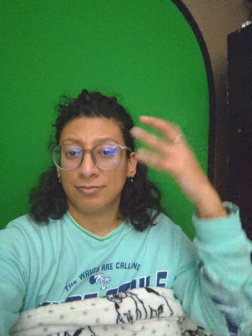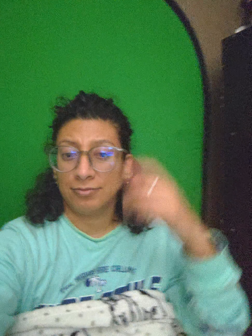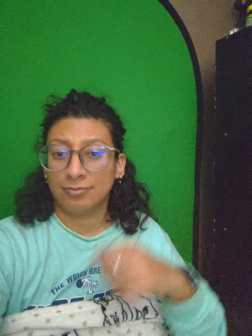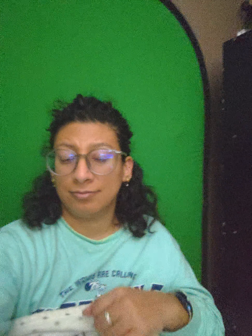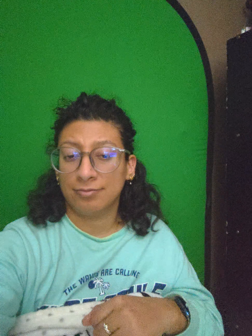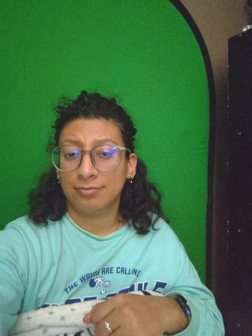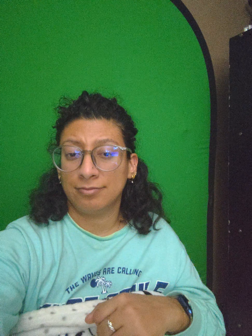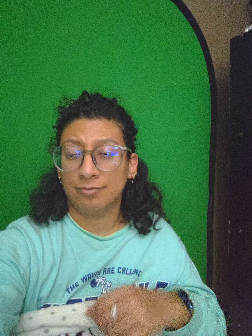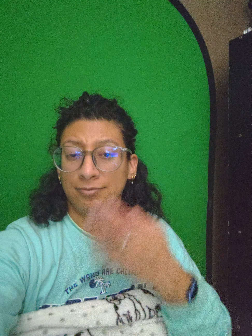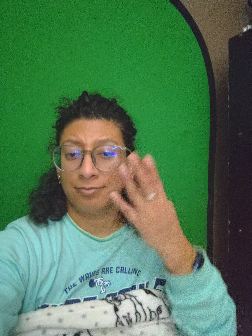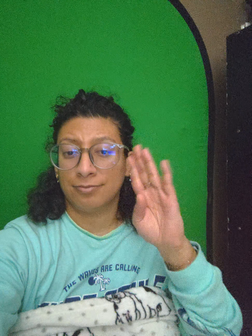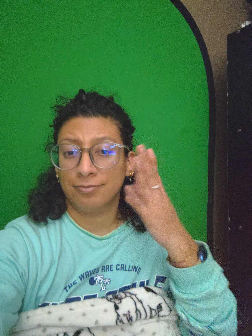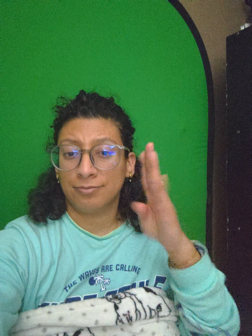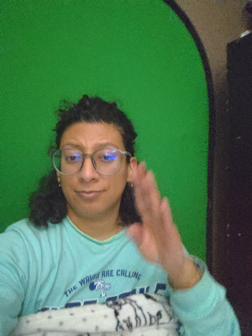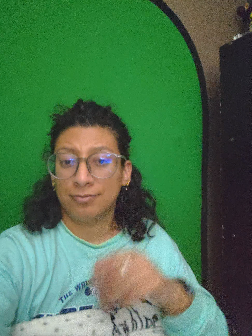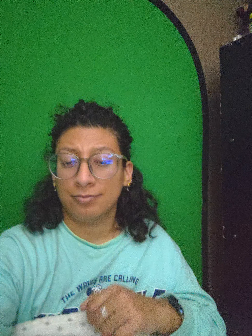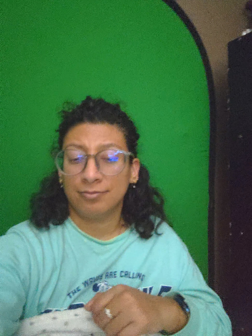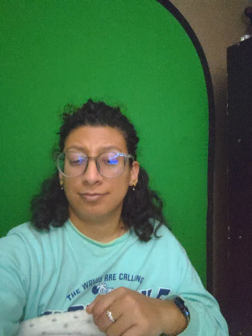blue